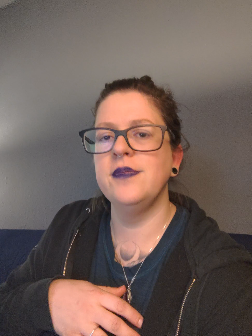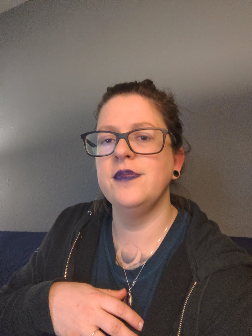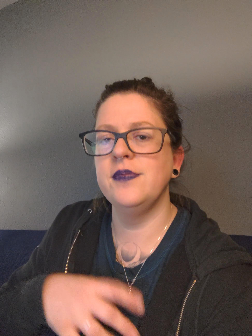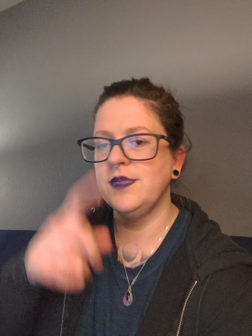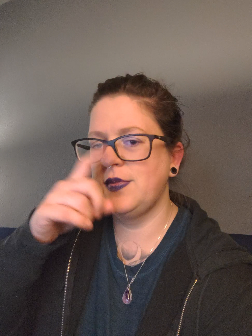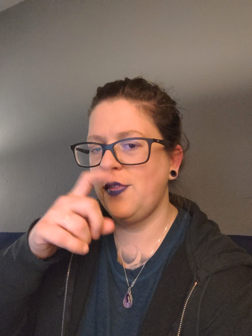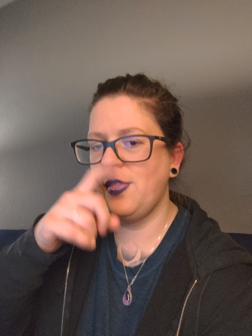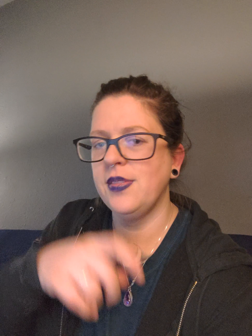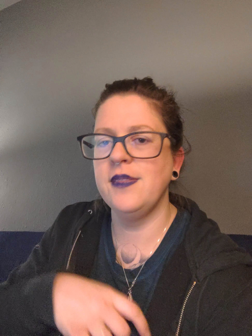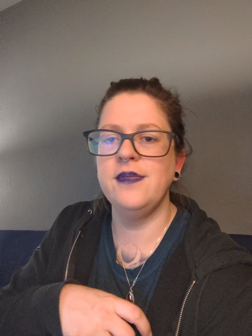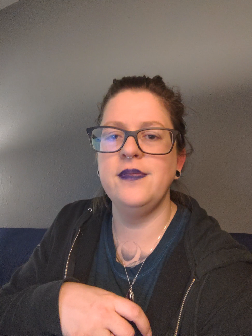doll